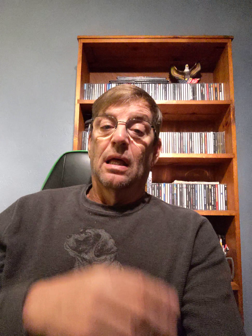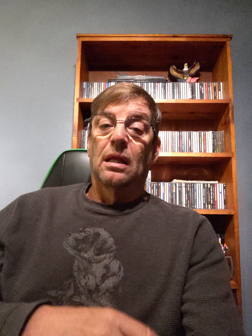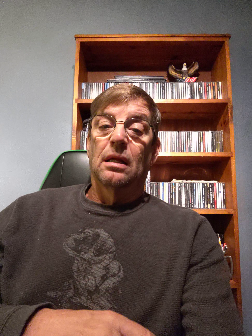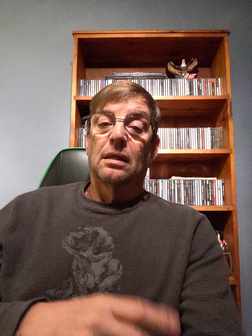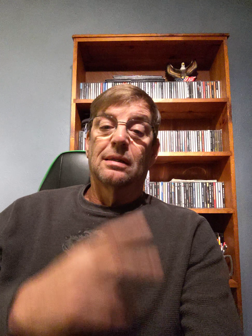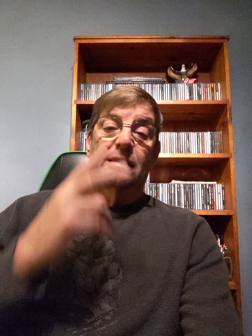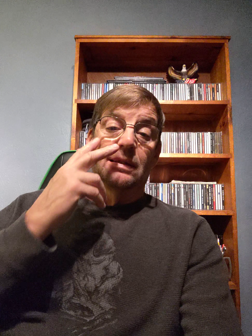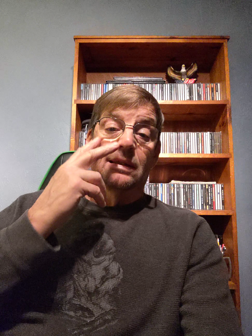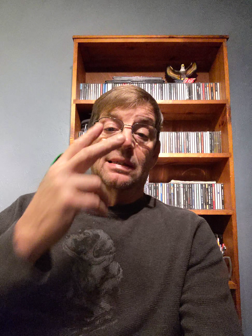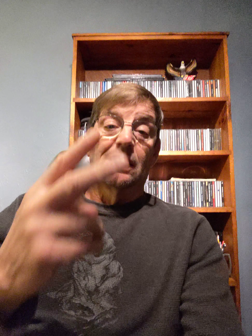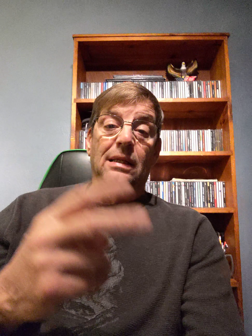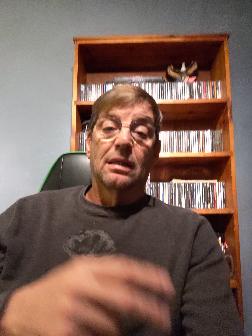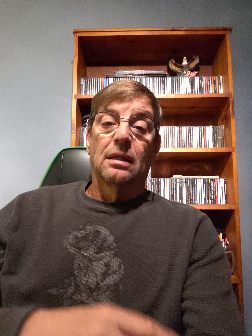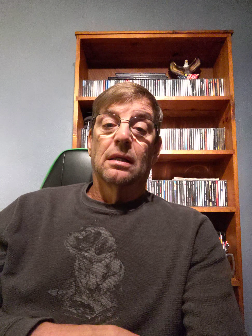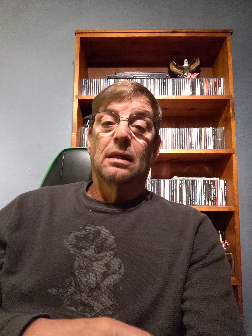see